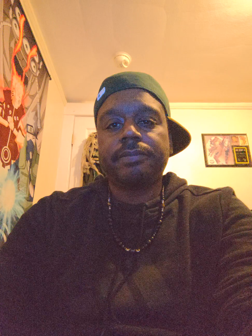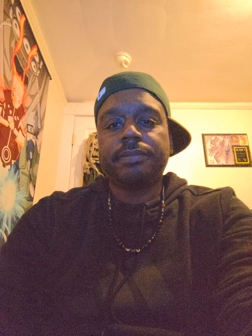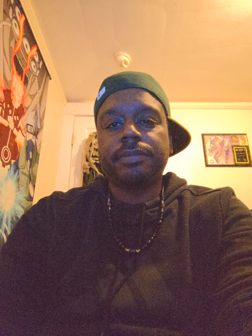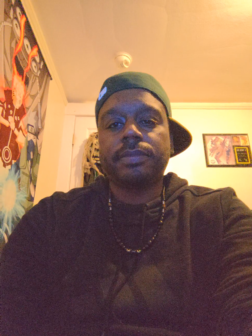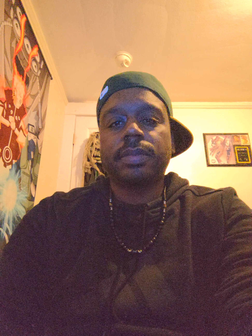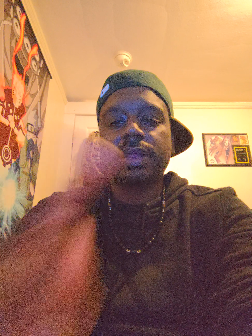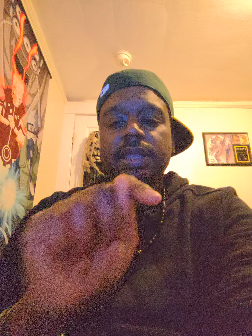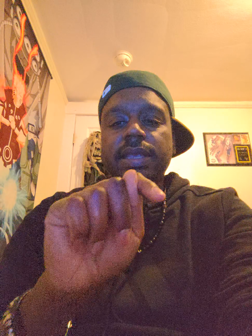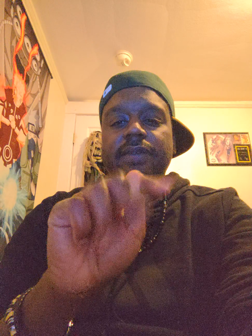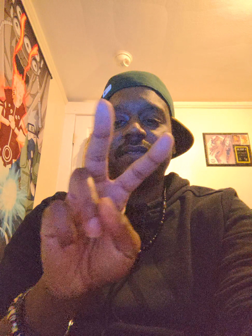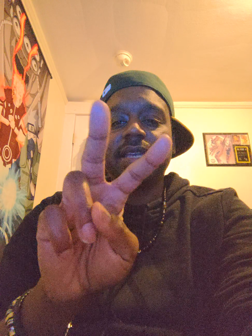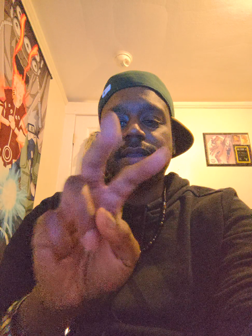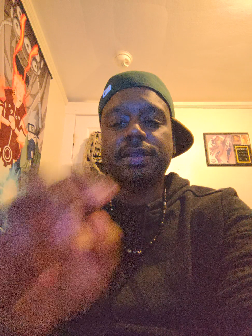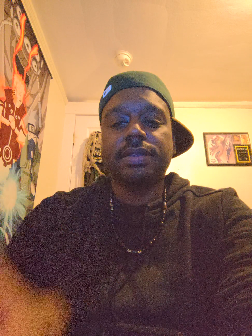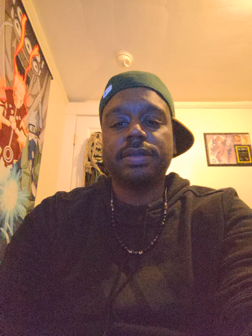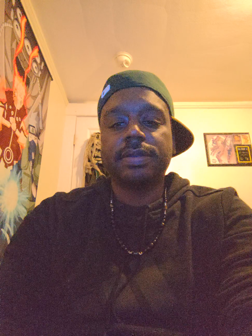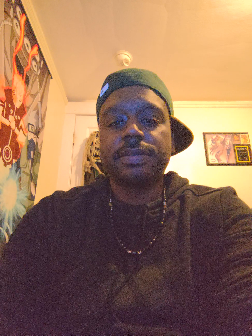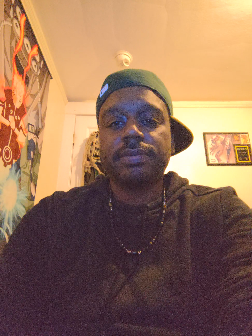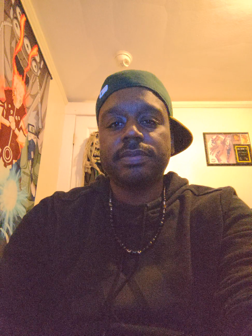TV